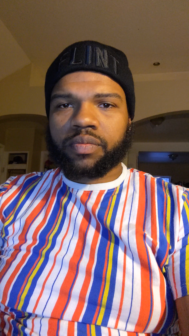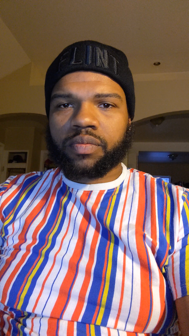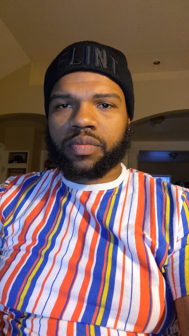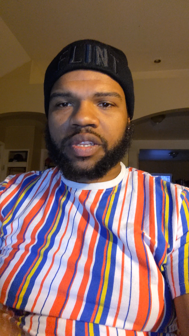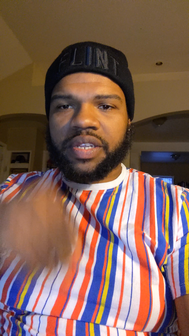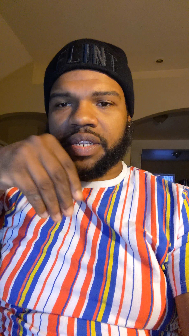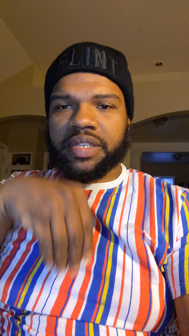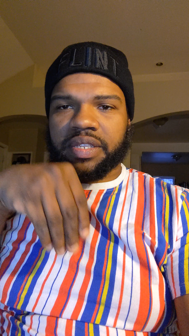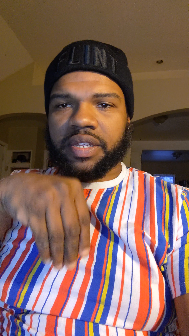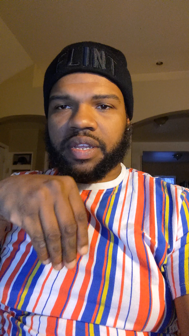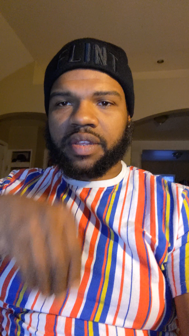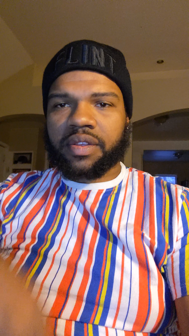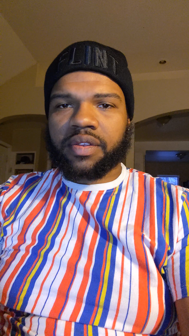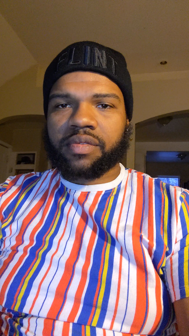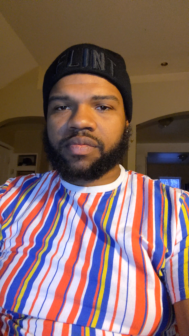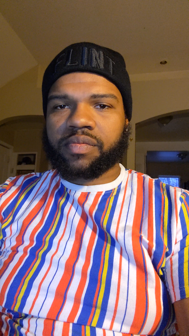inside